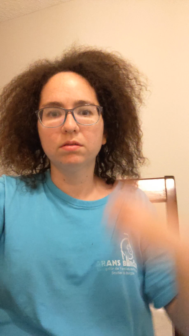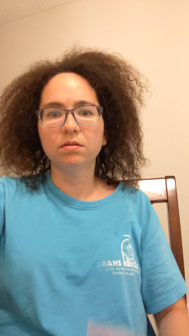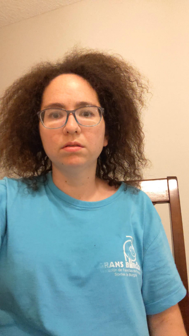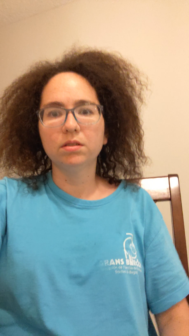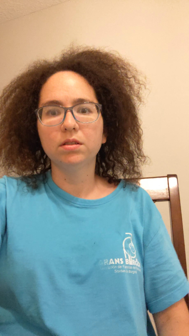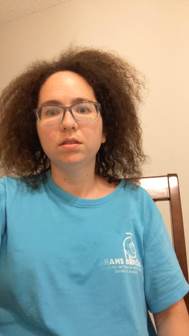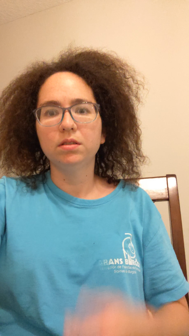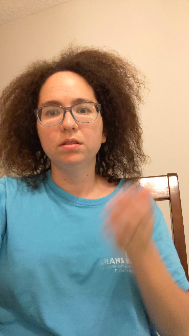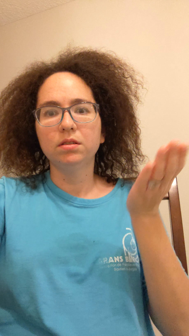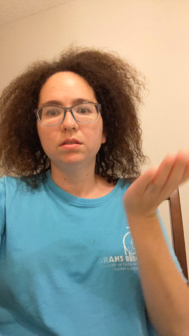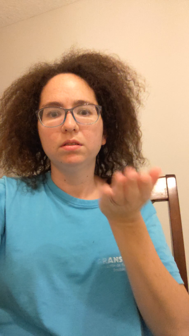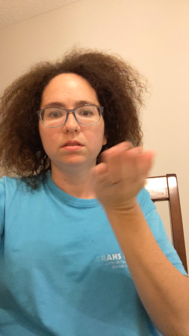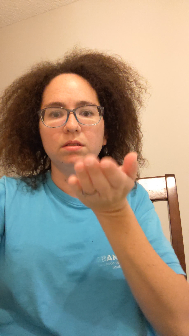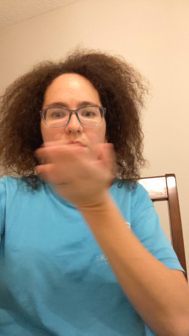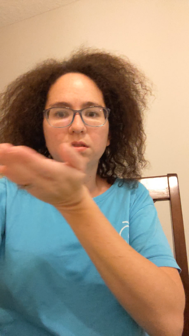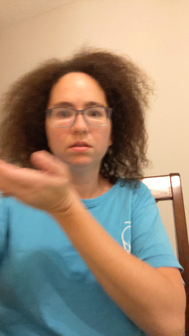carry